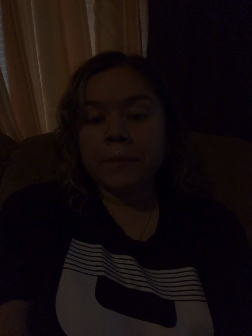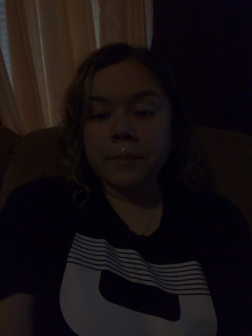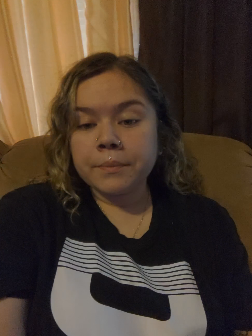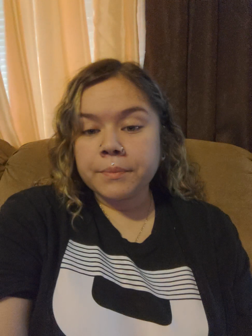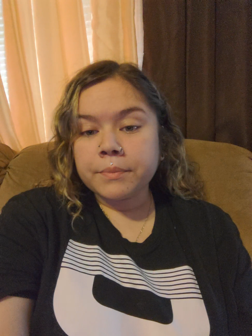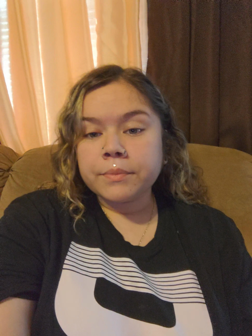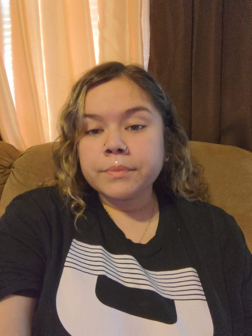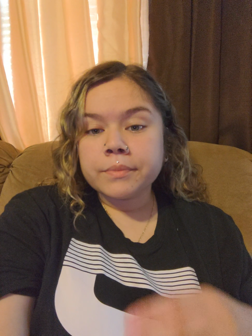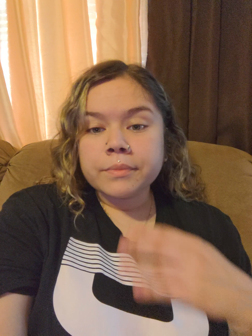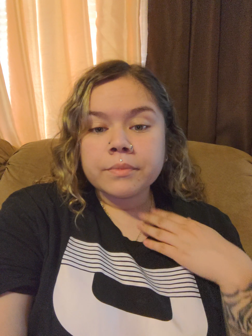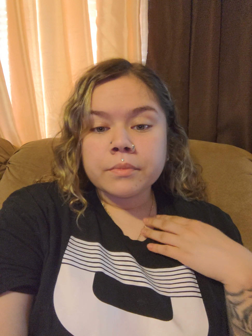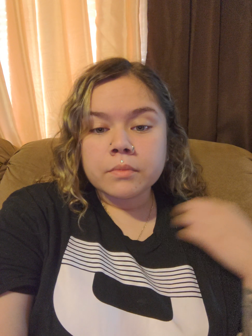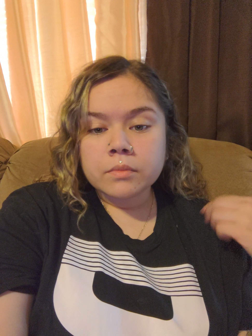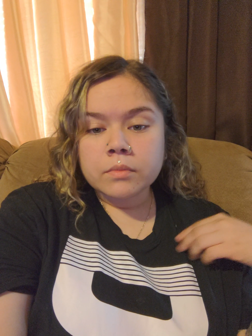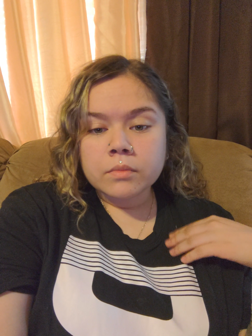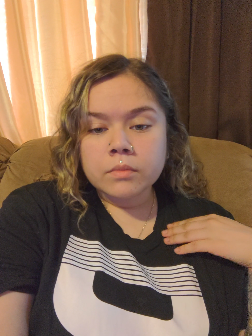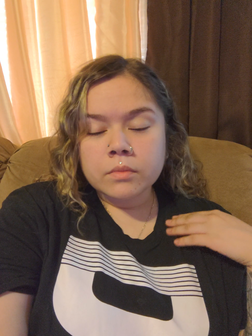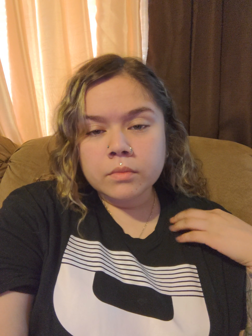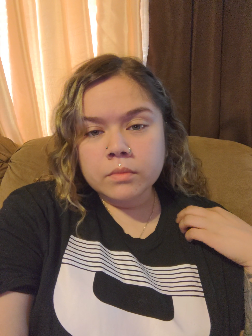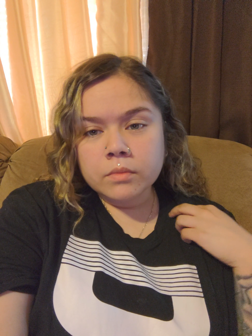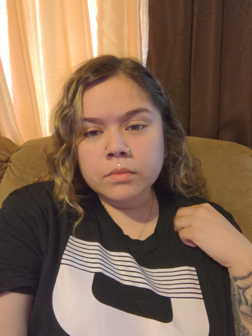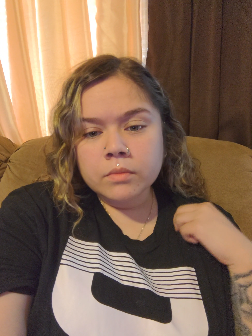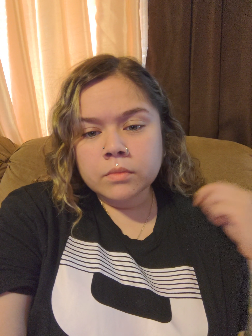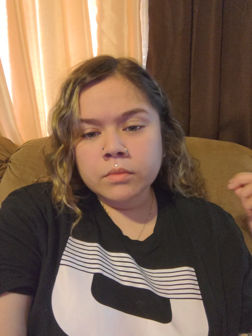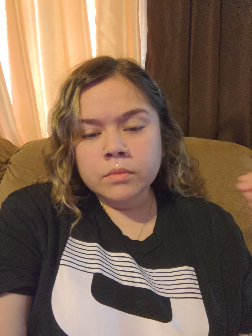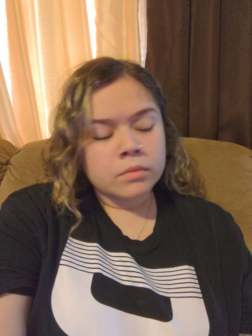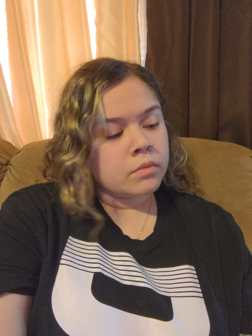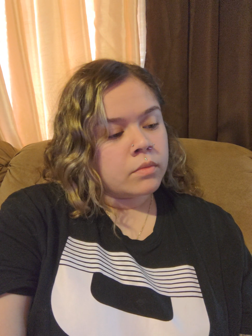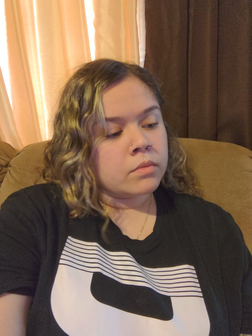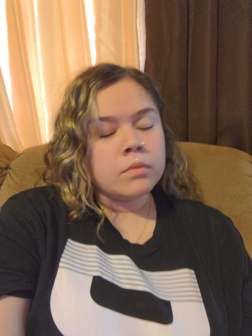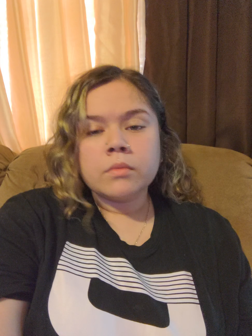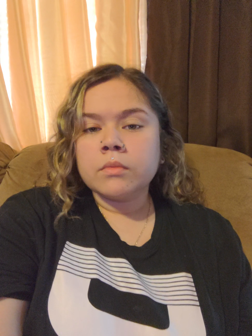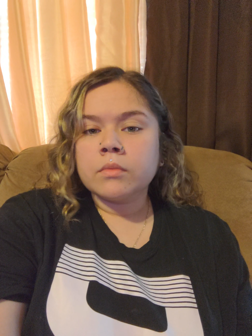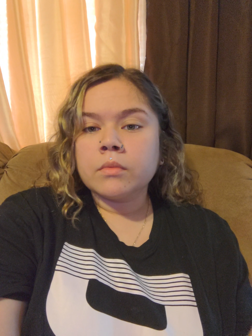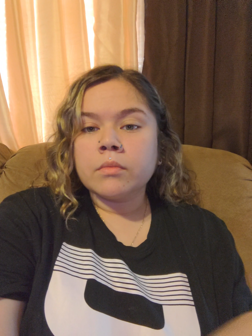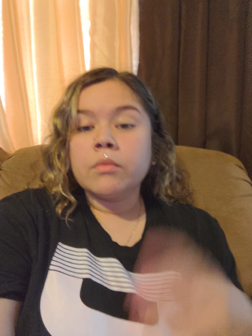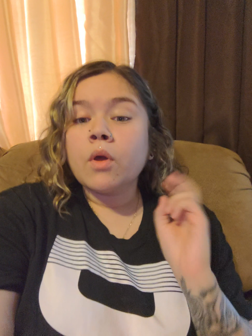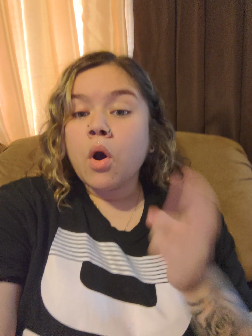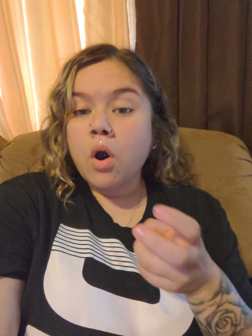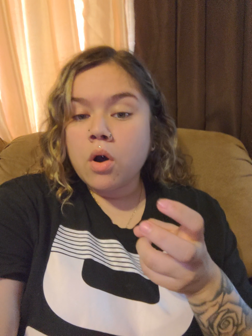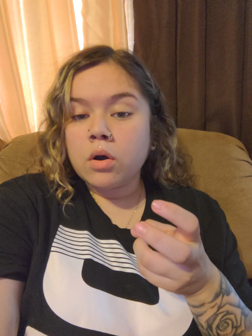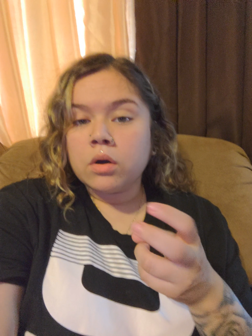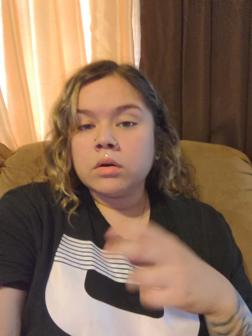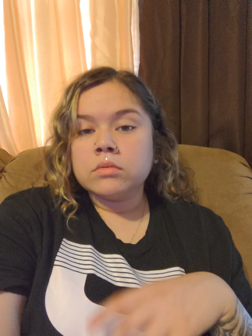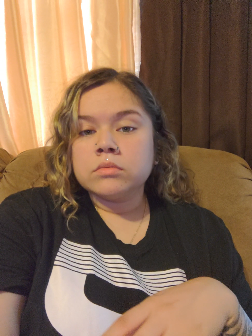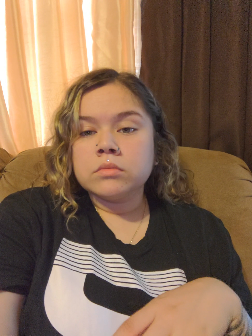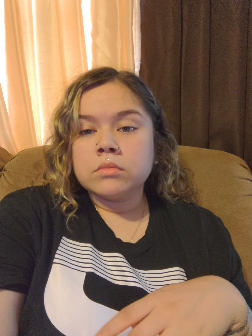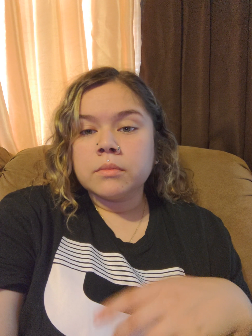hard